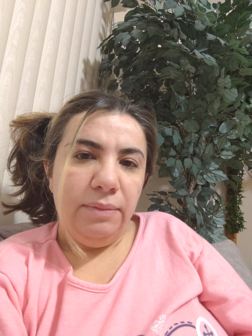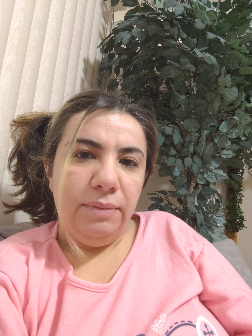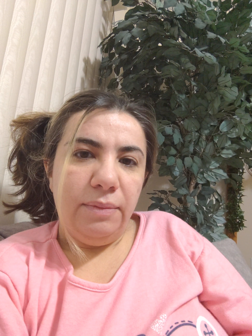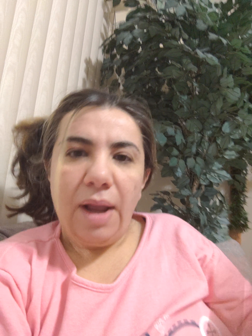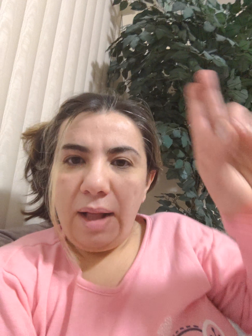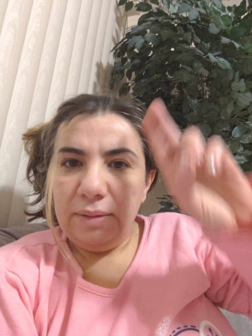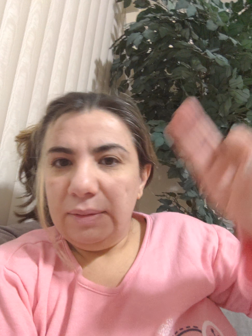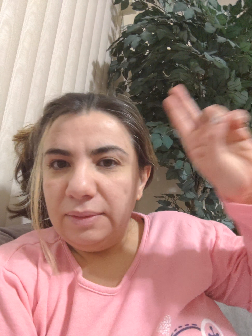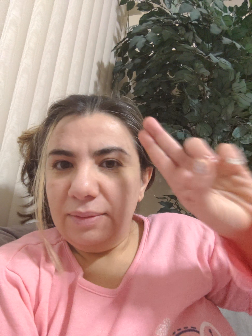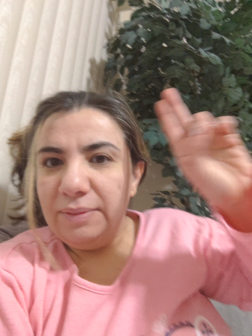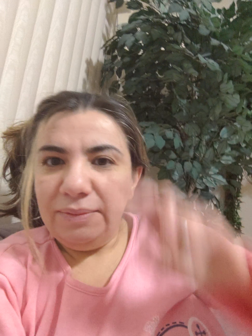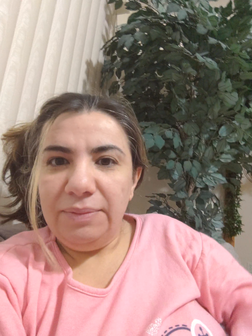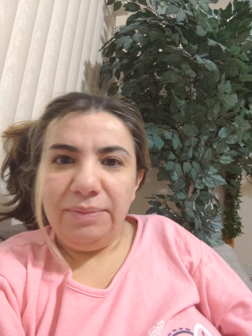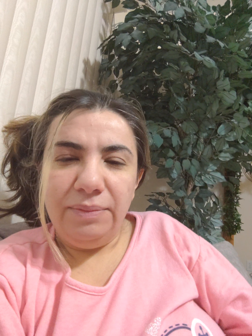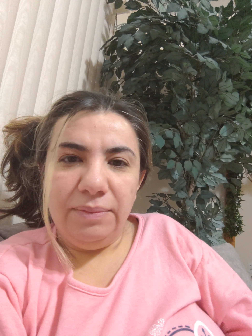uncle